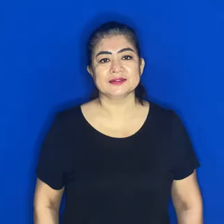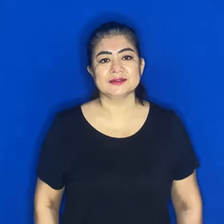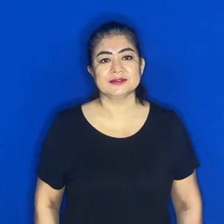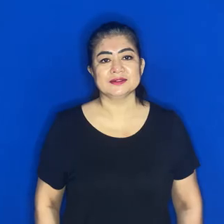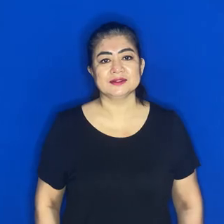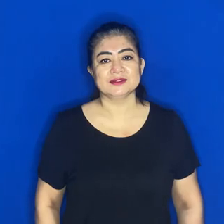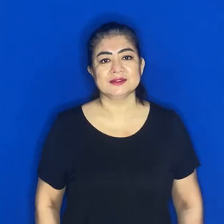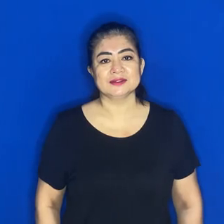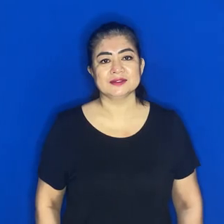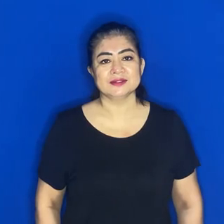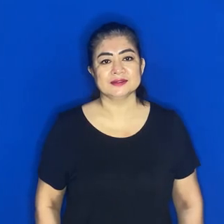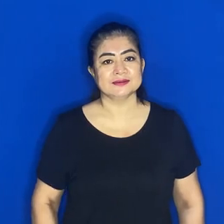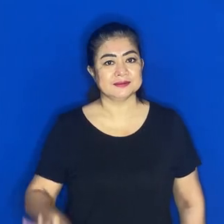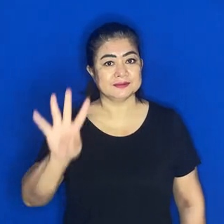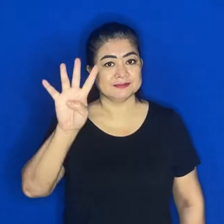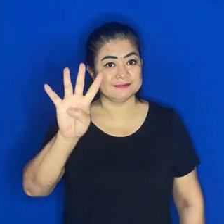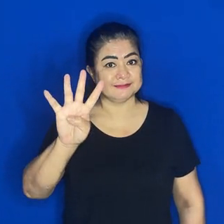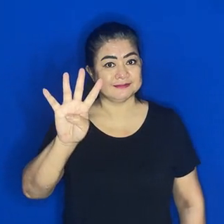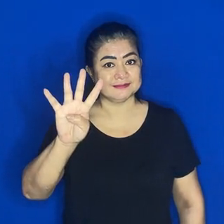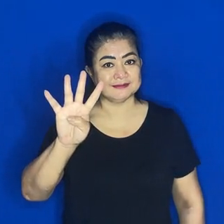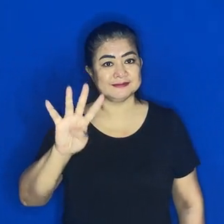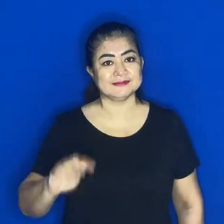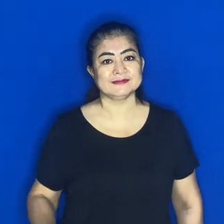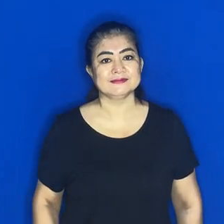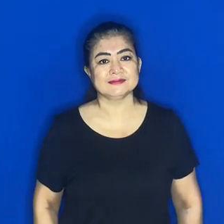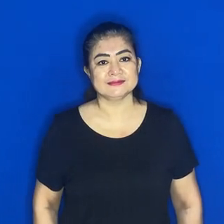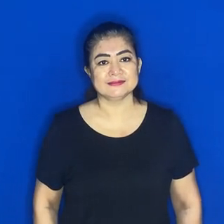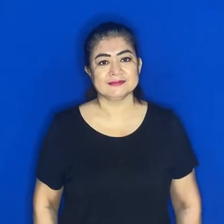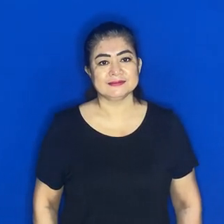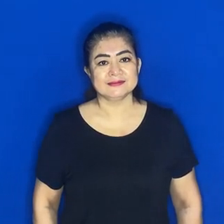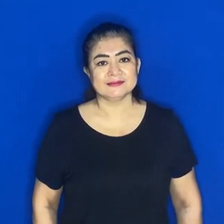four